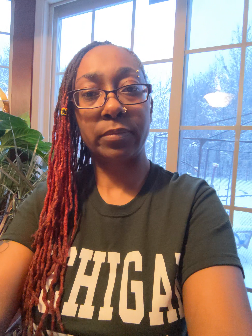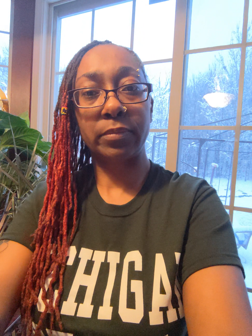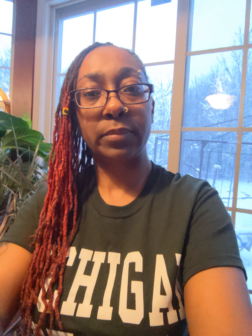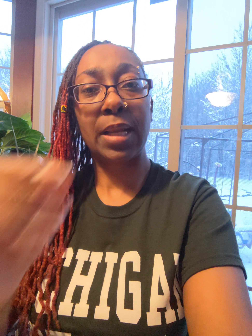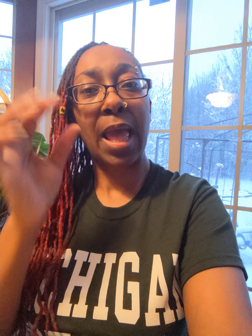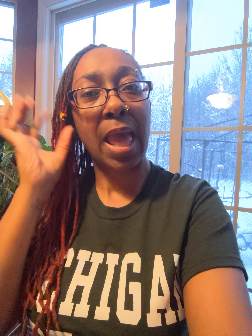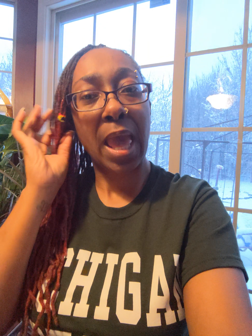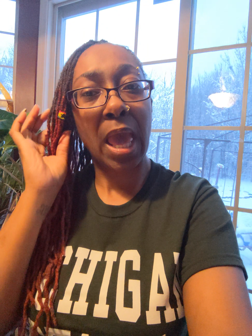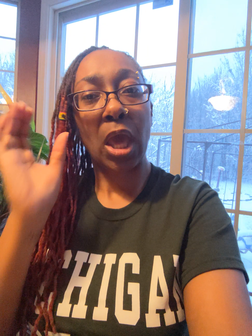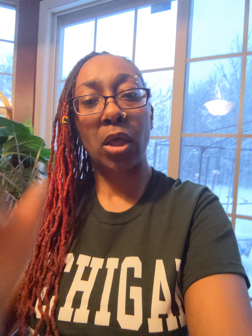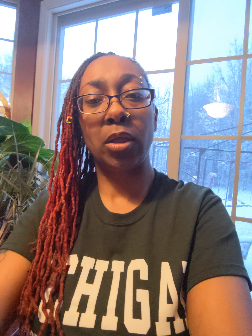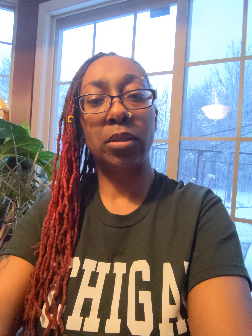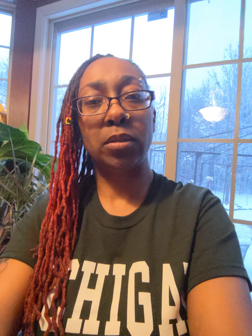hair